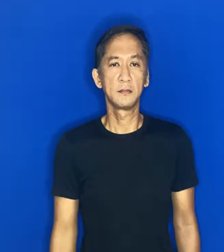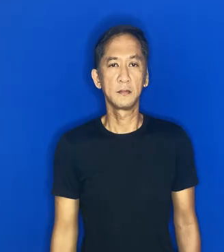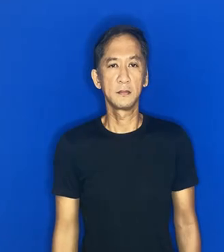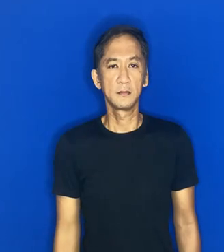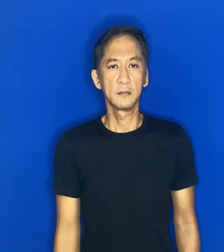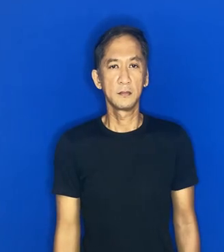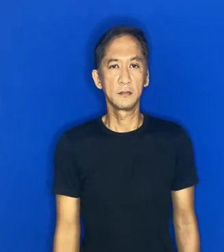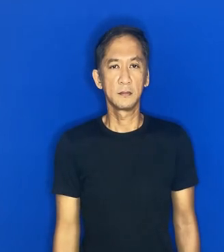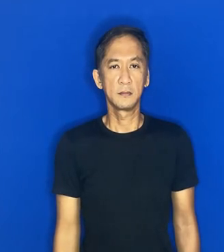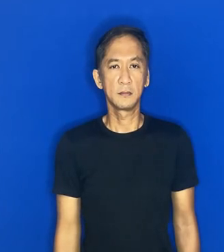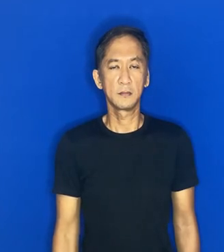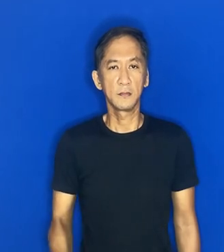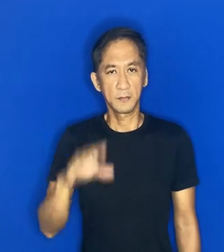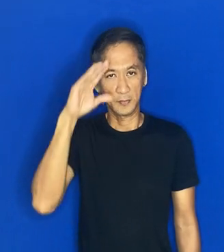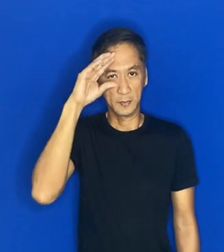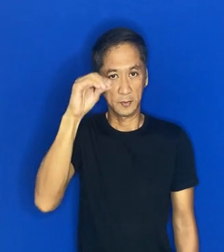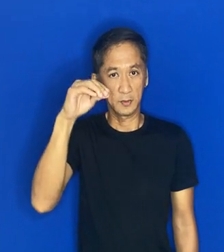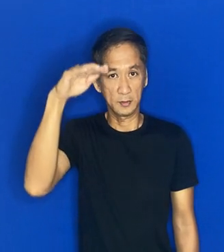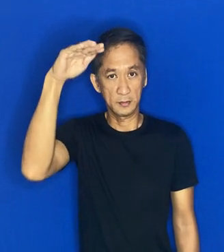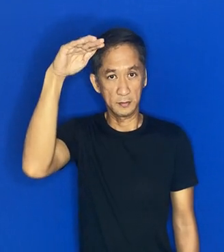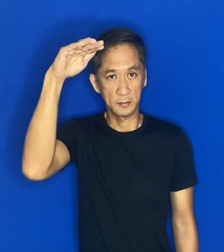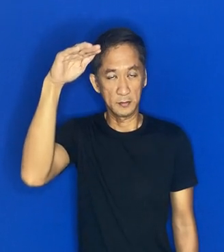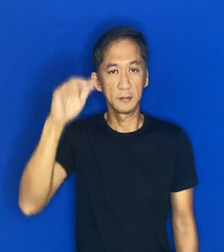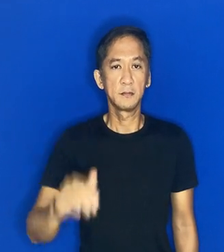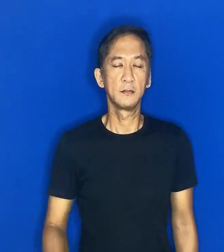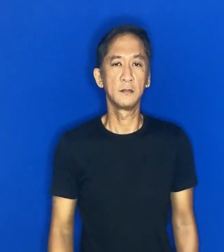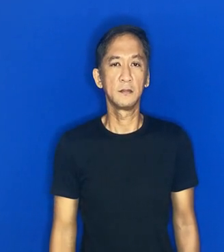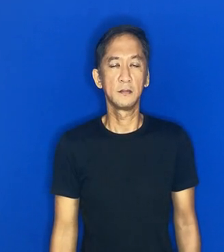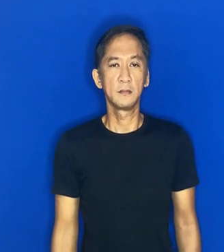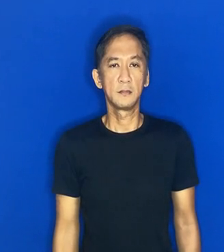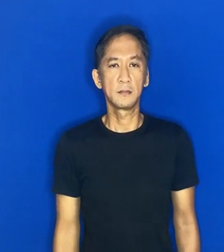man